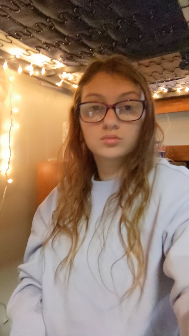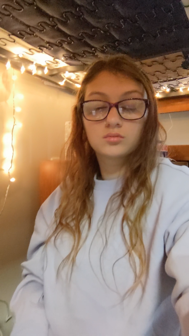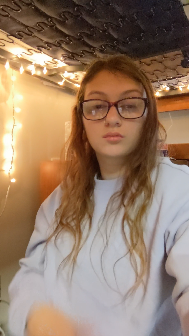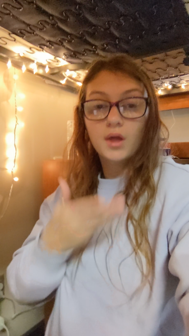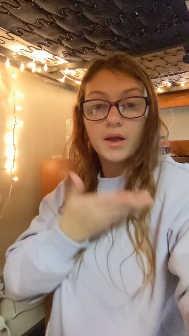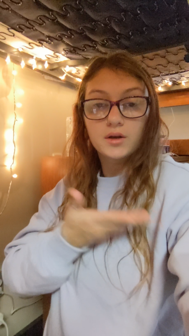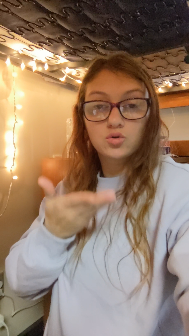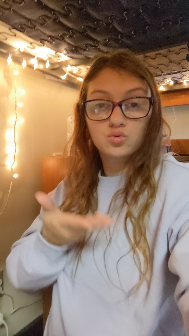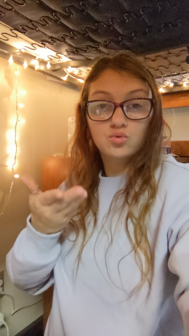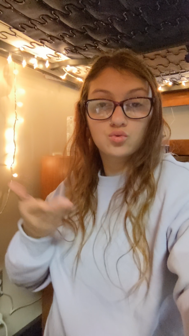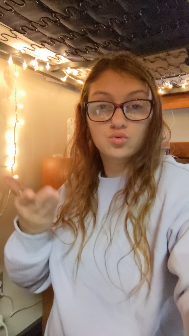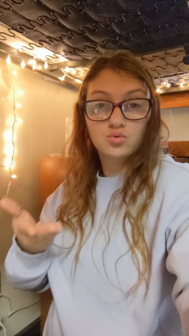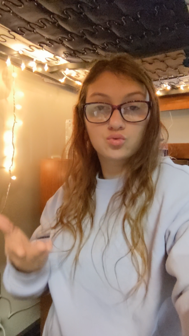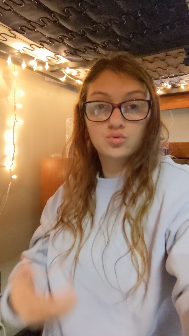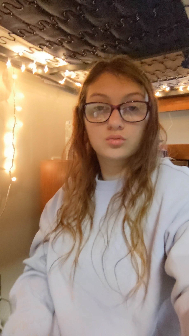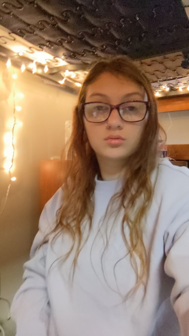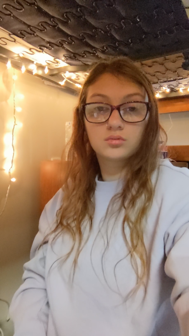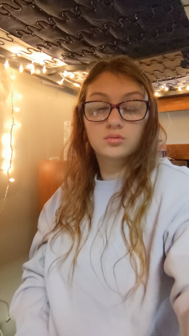carry